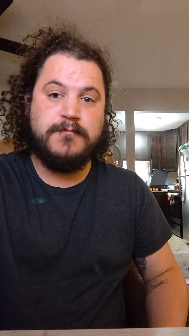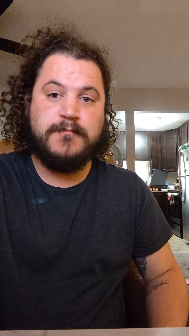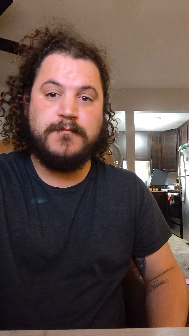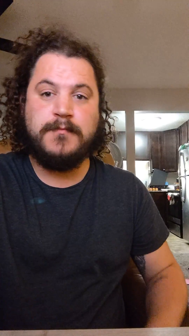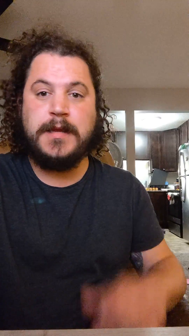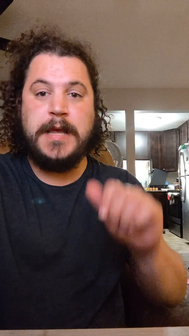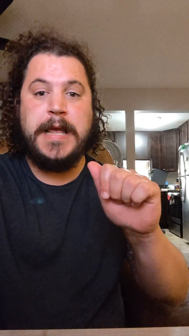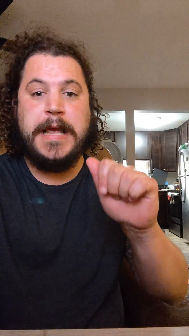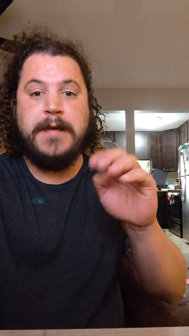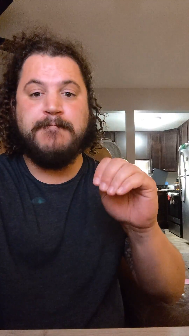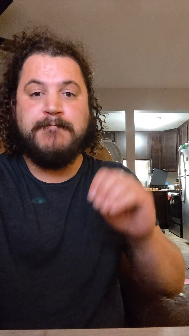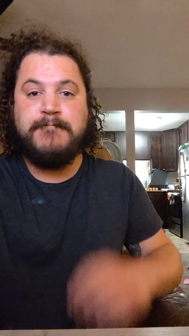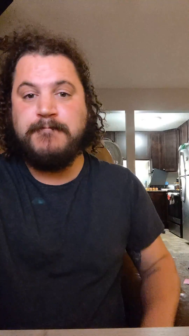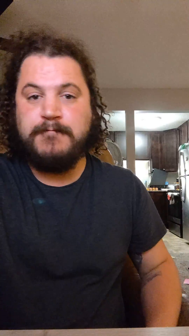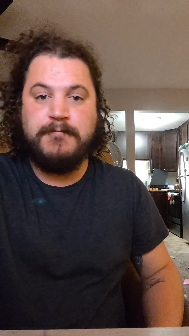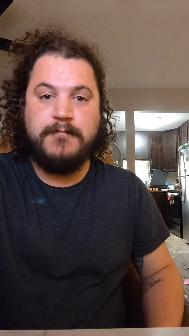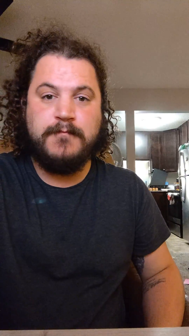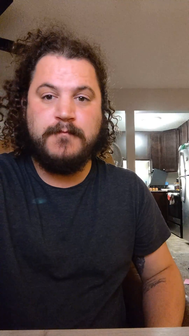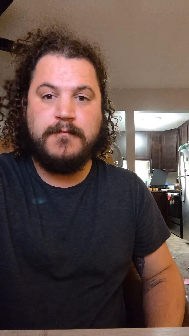am